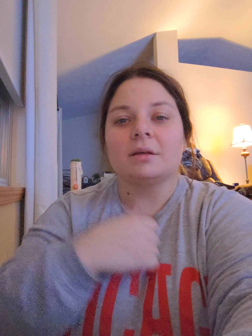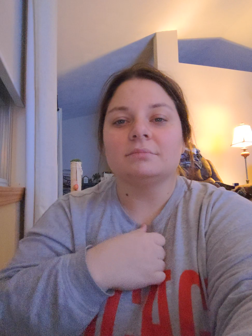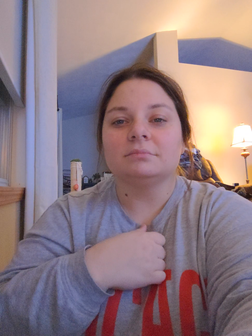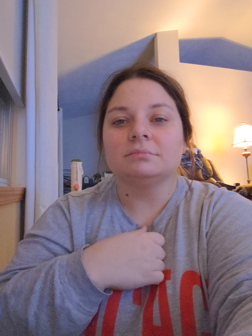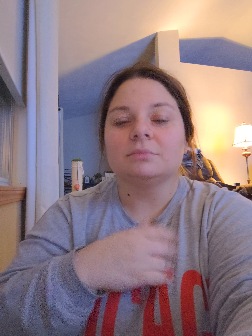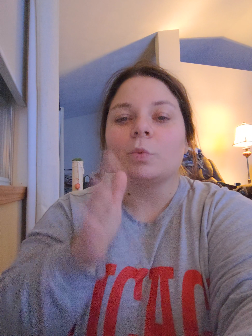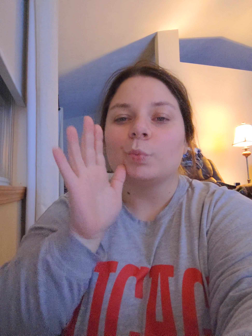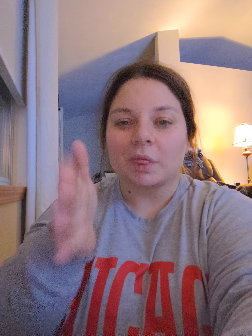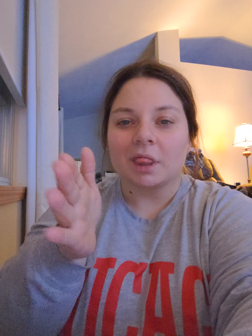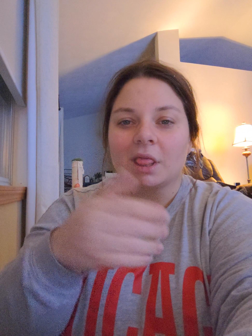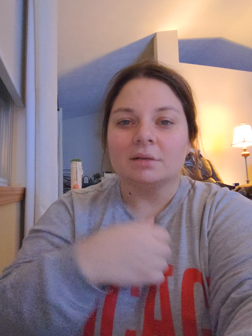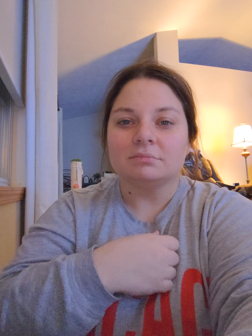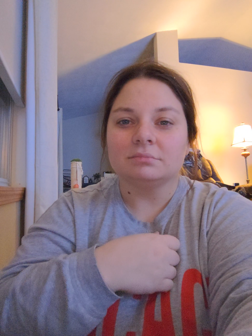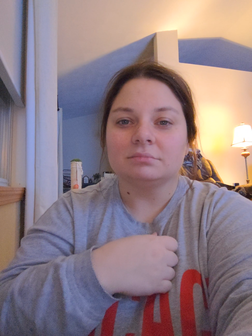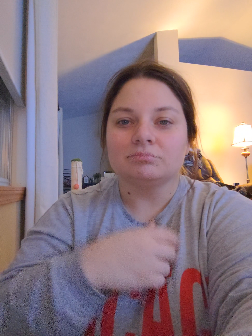will